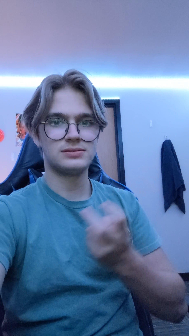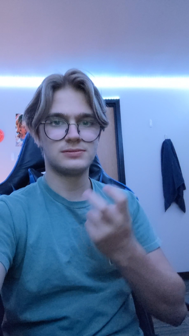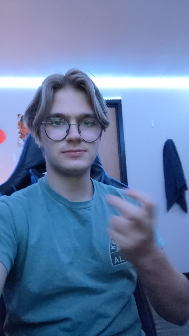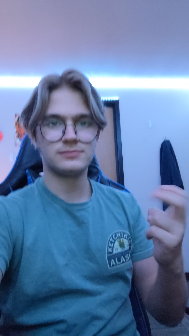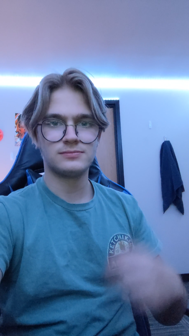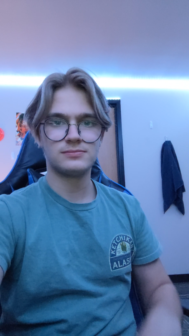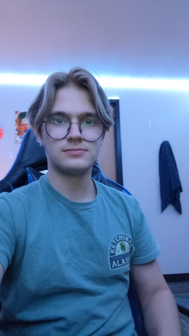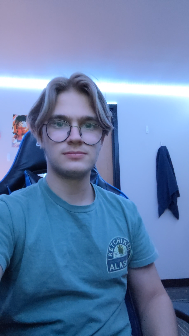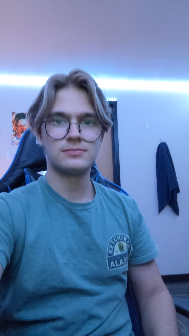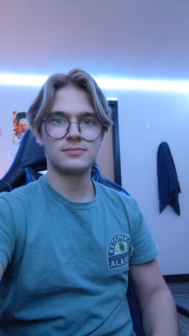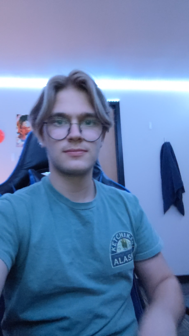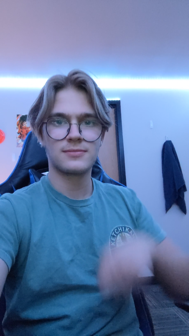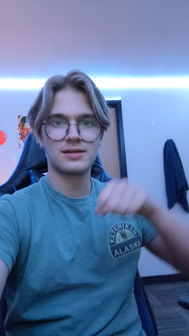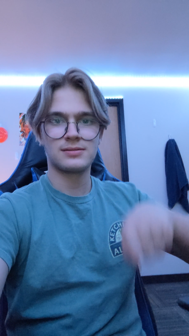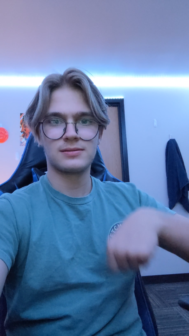bicycle